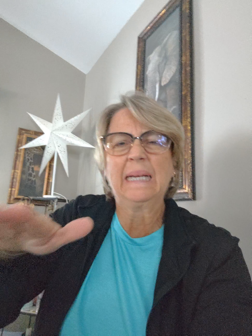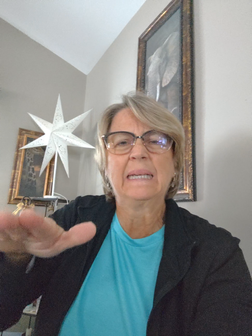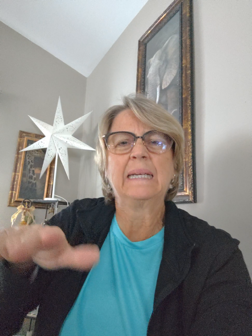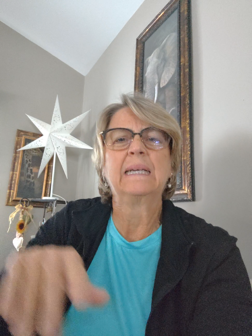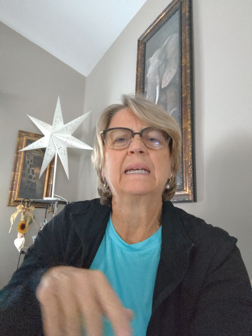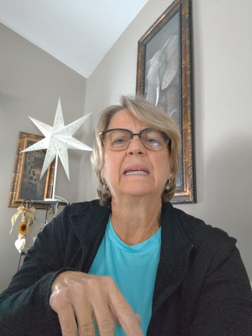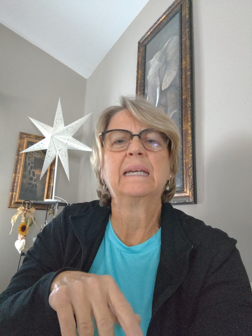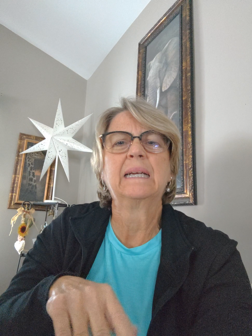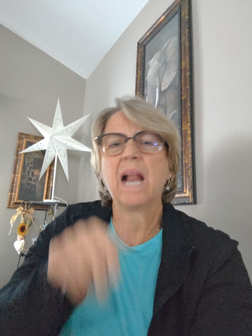clean